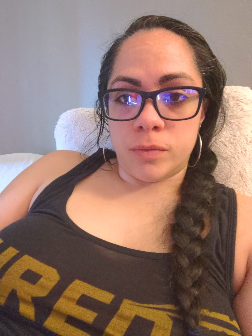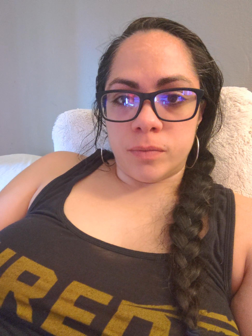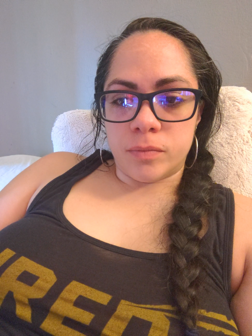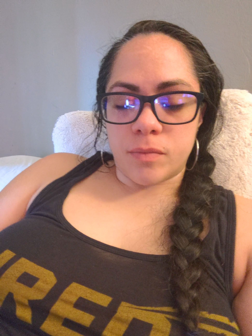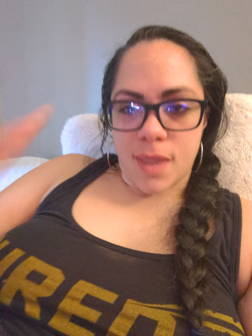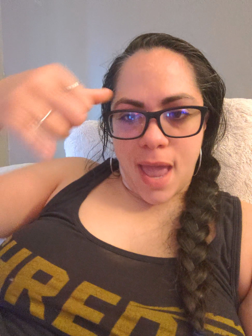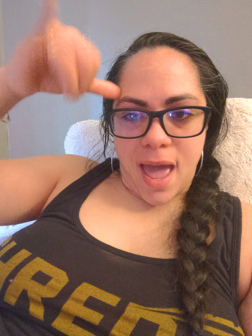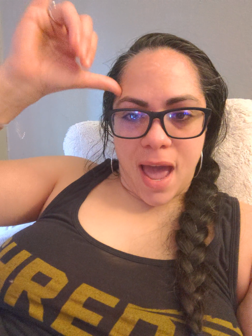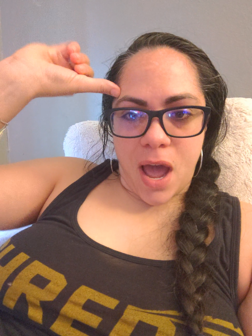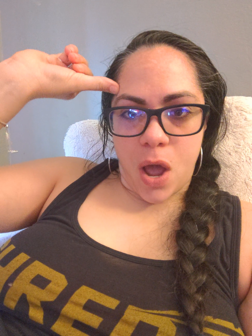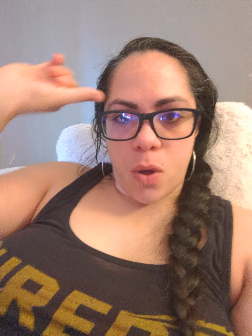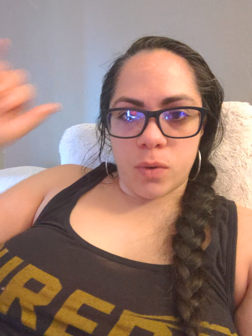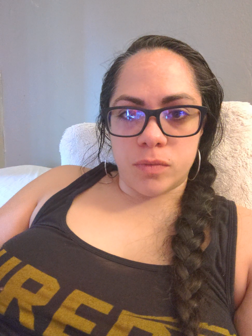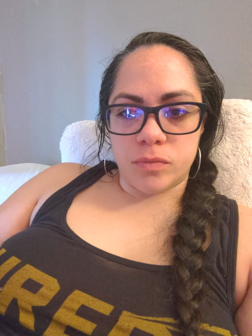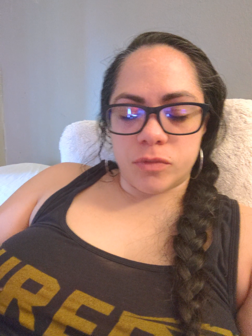cow